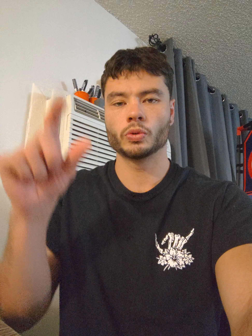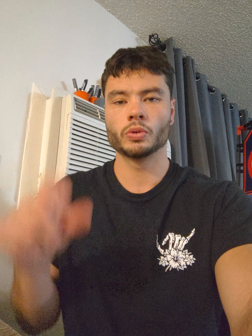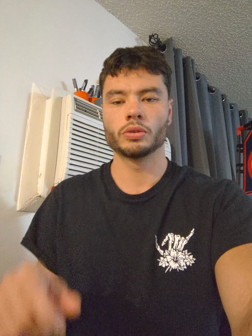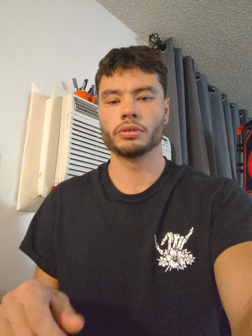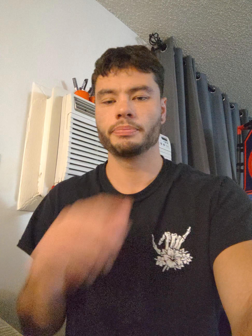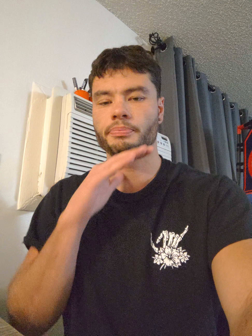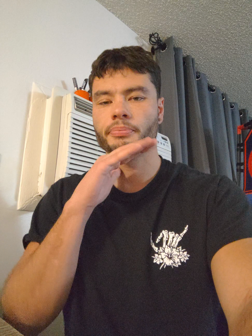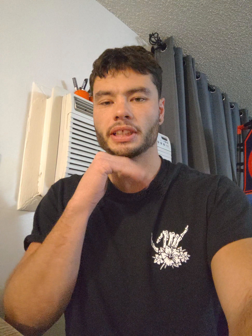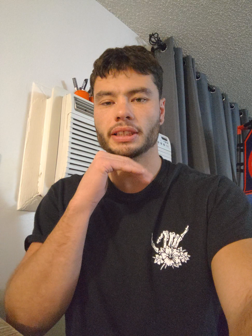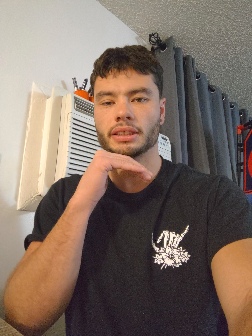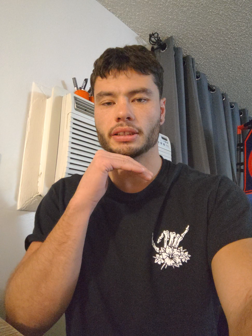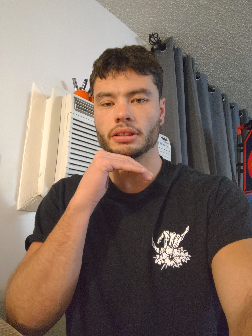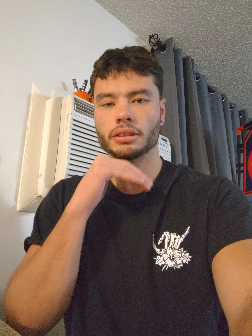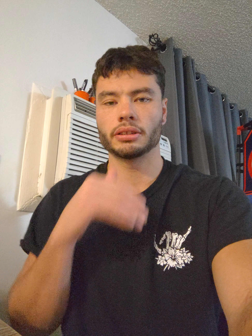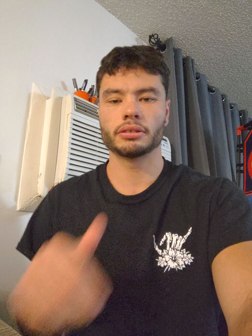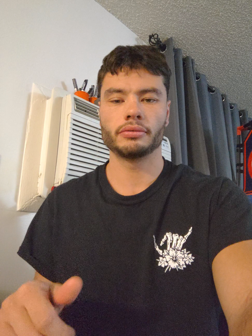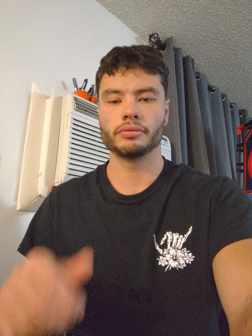pig